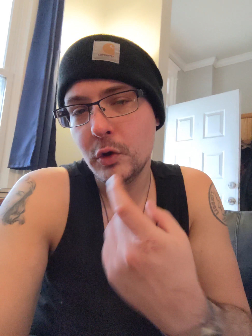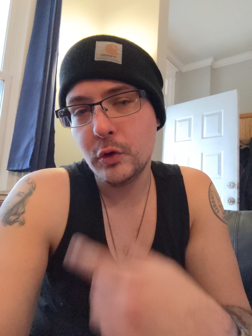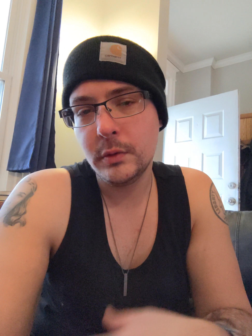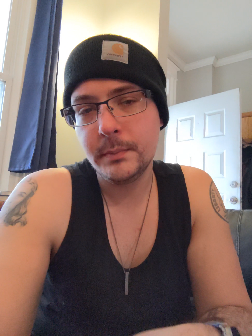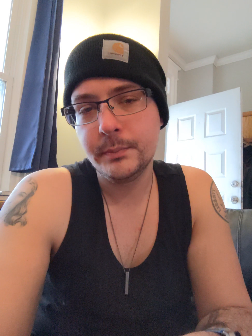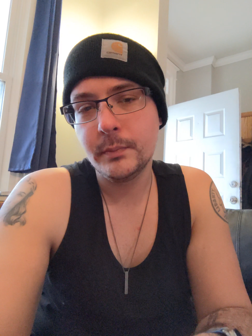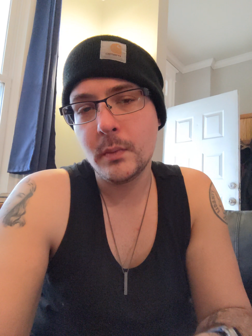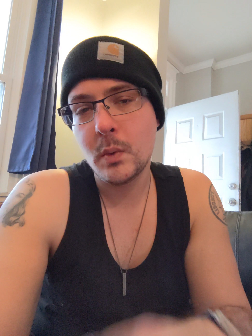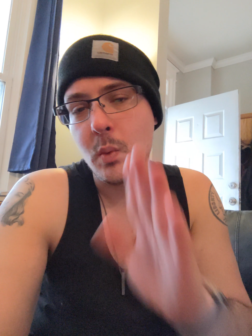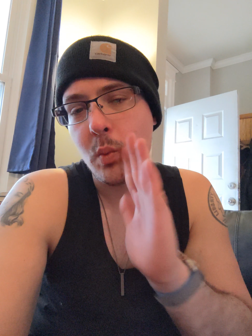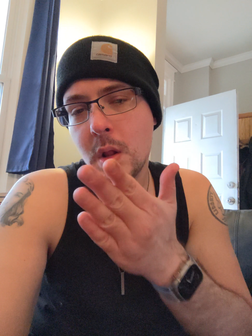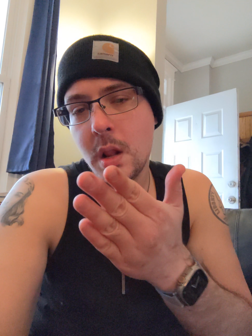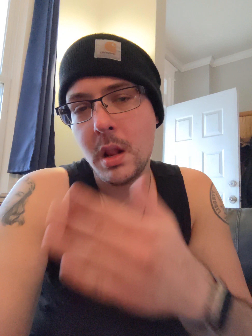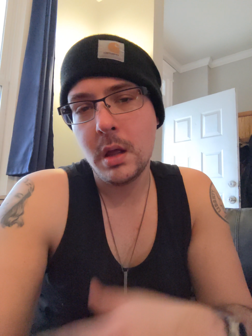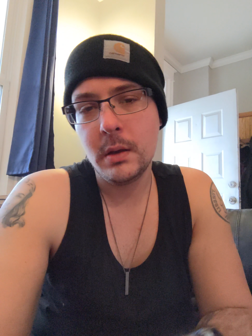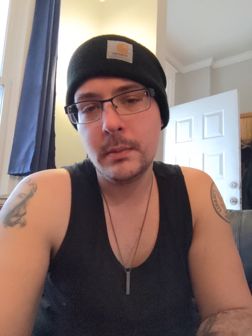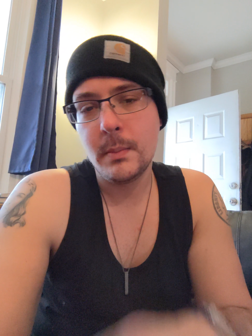will